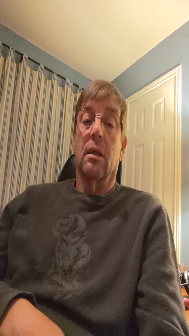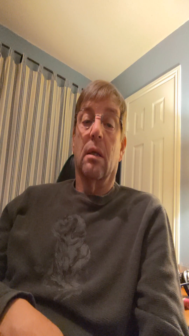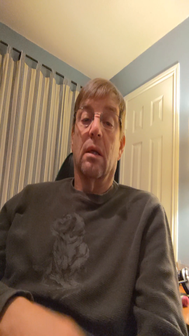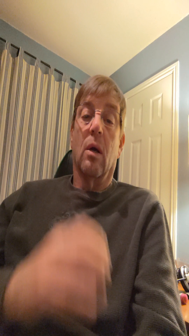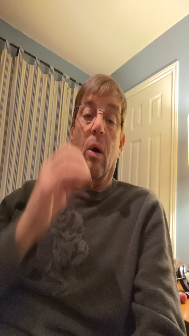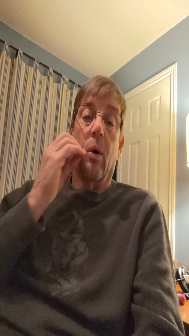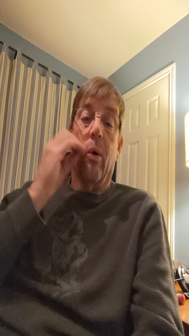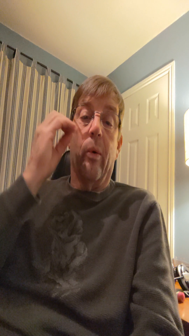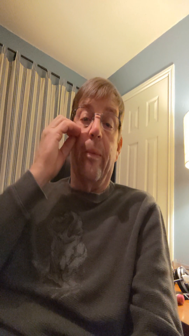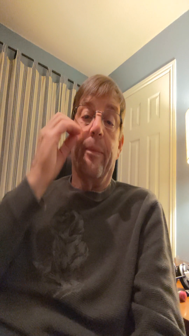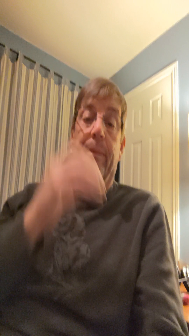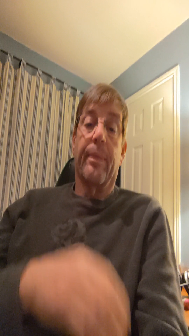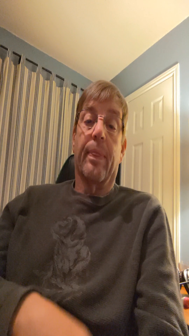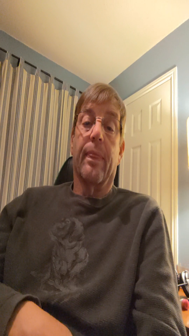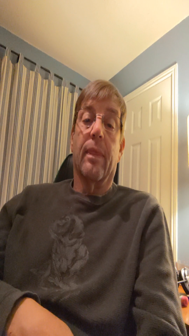home